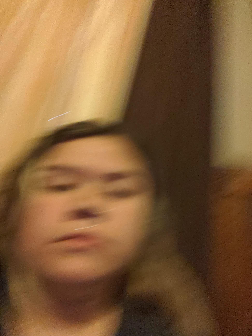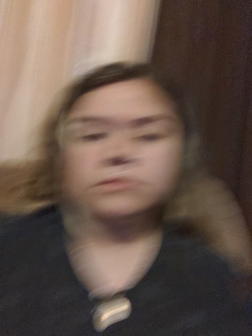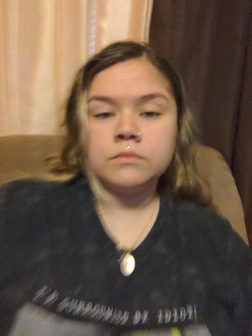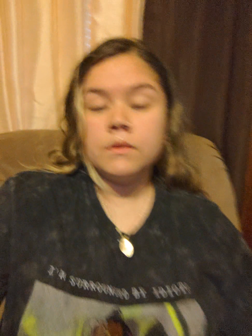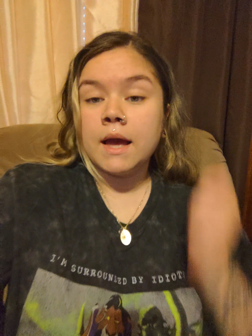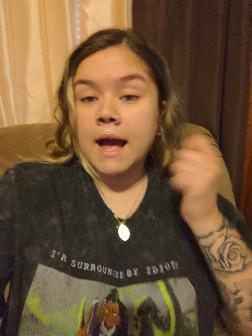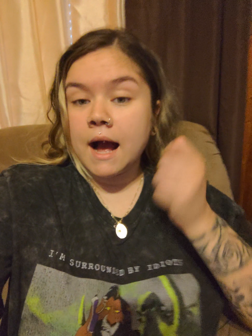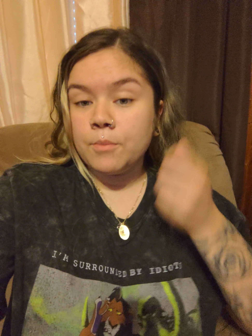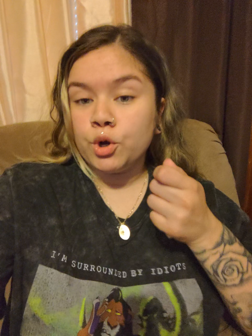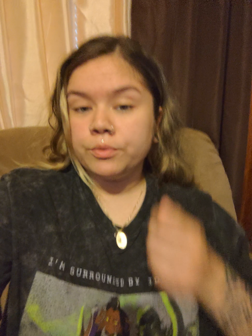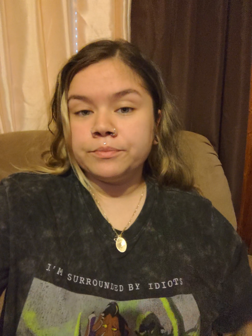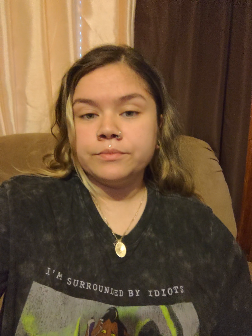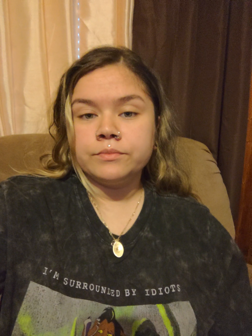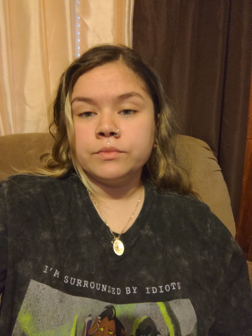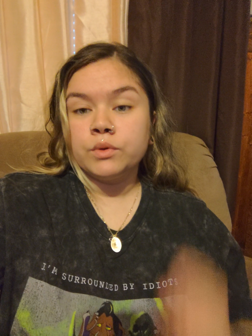hammer